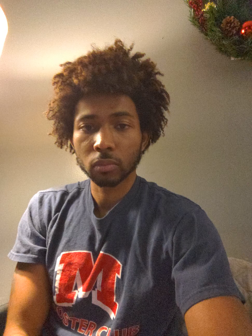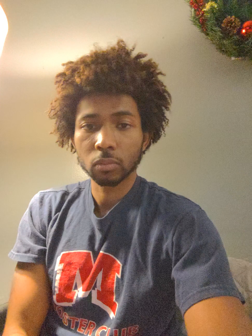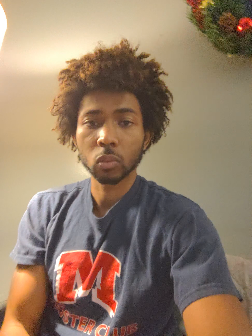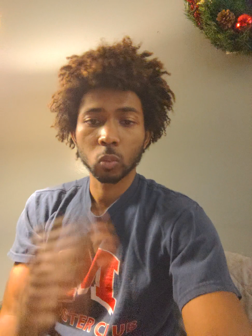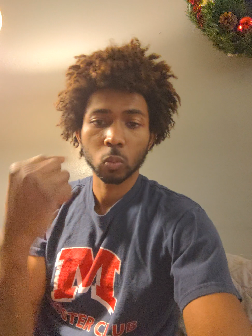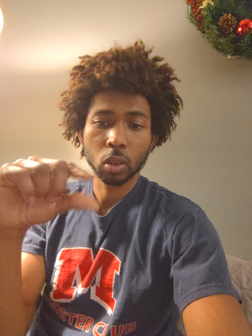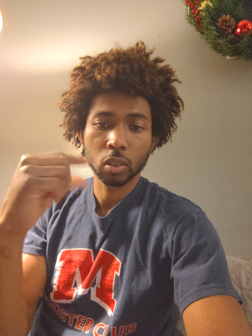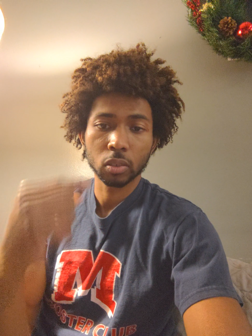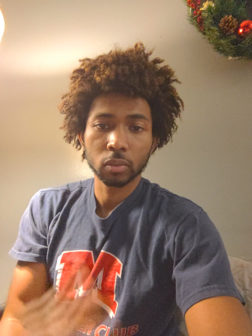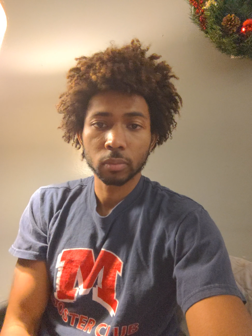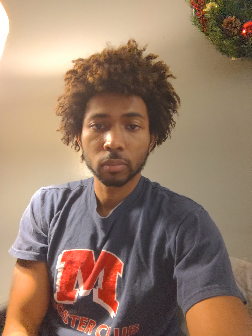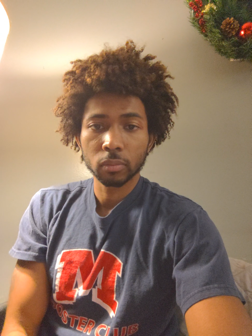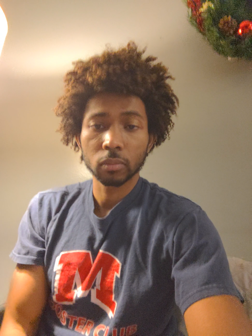green